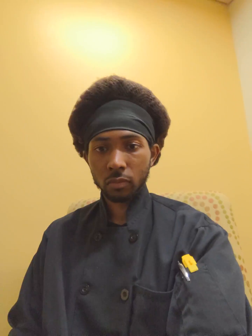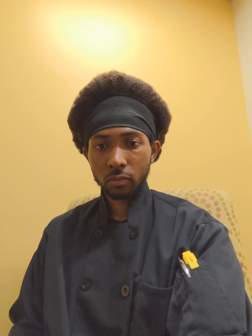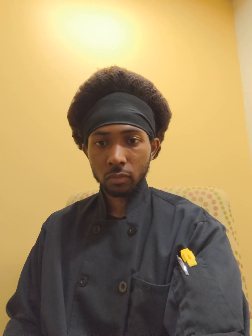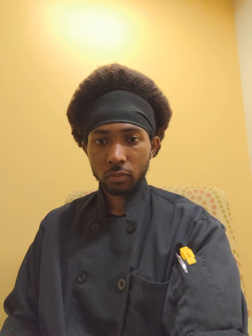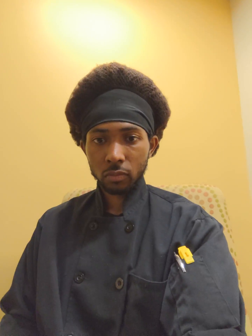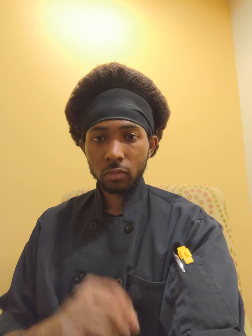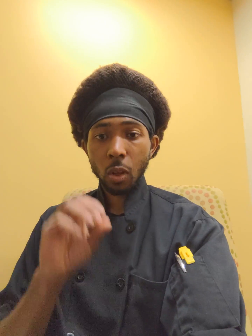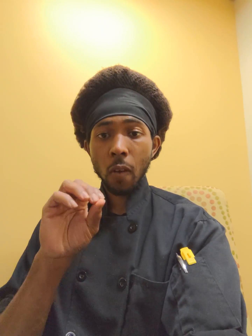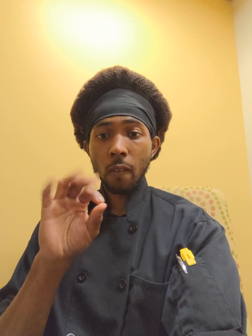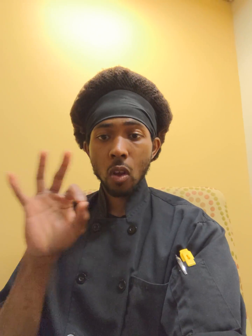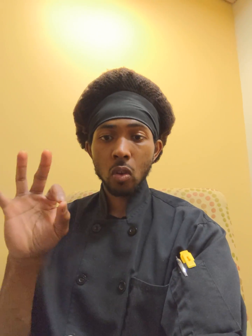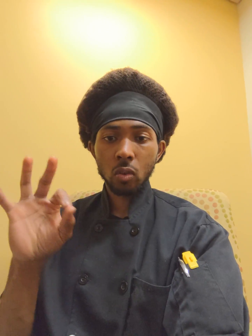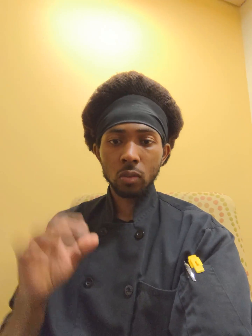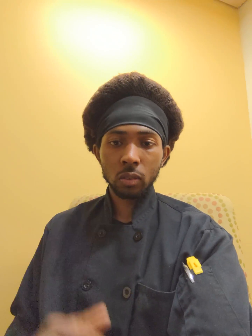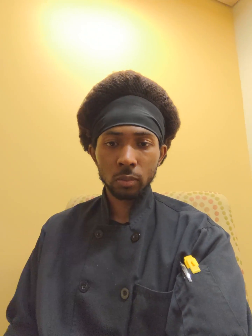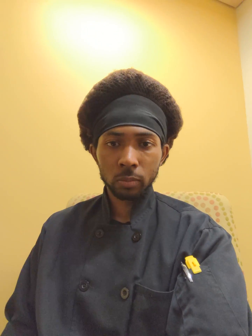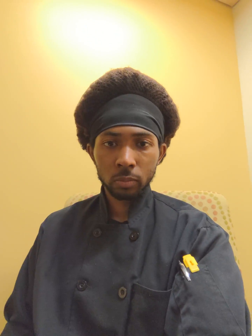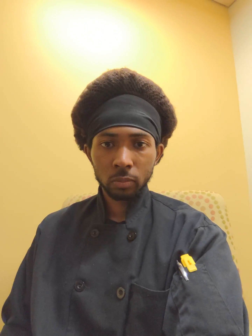off